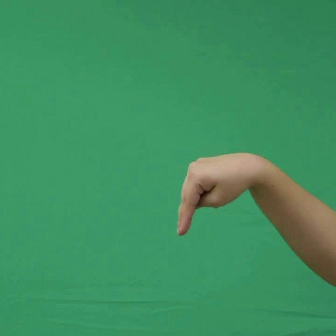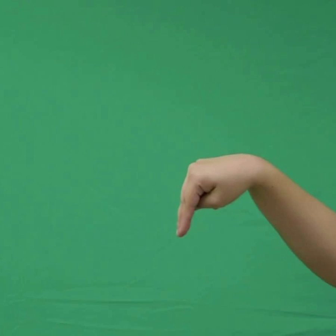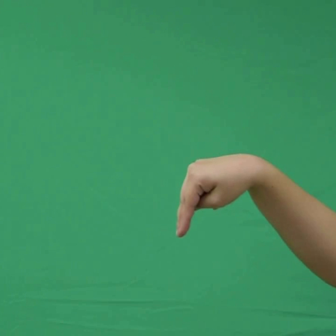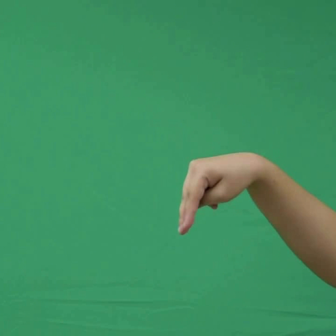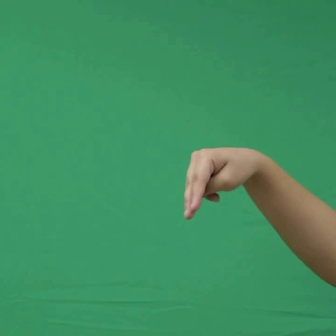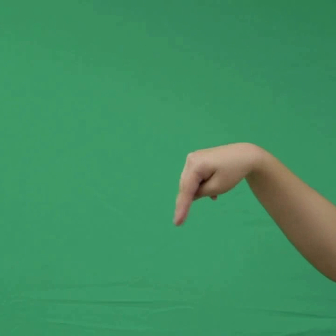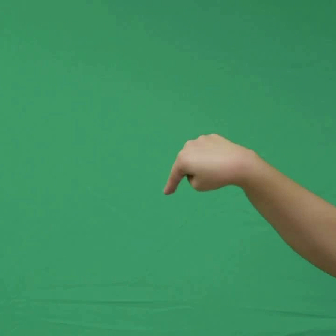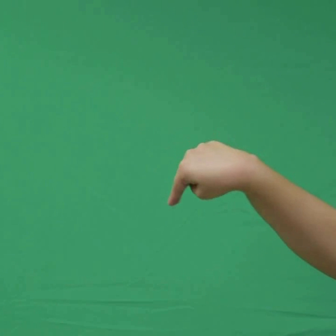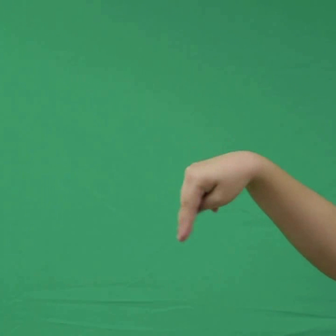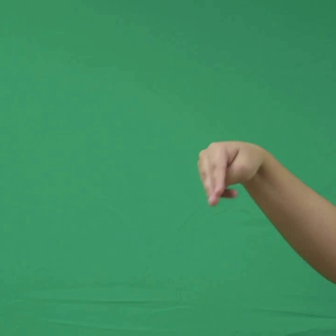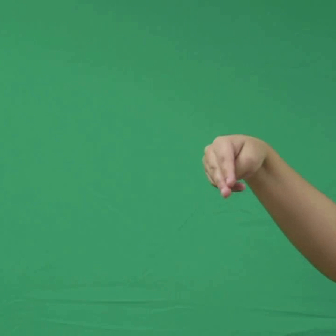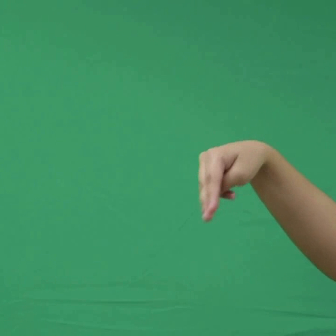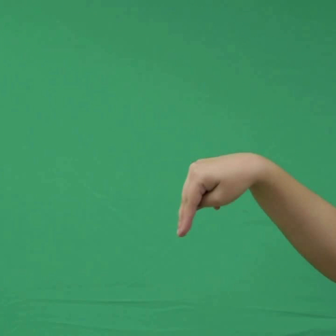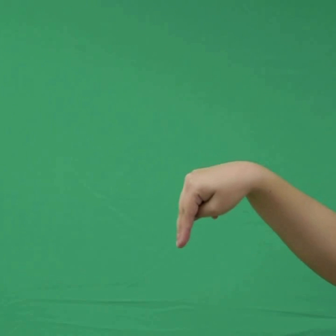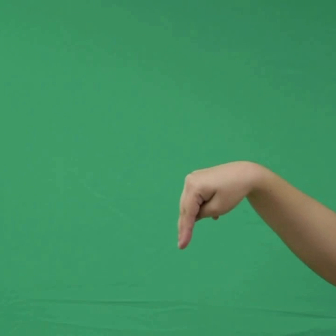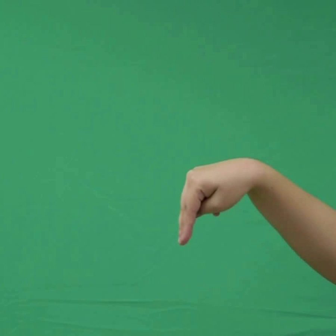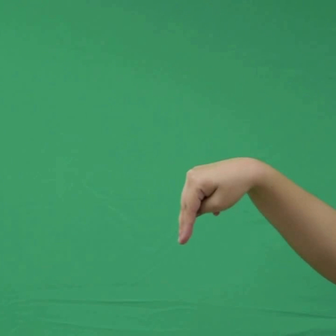Ñ